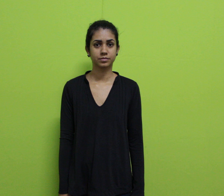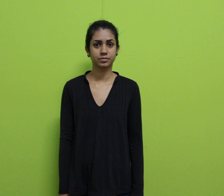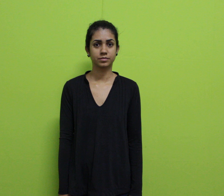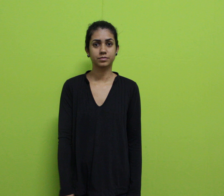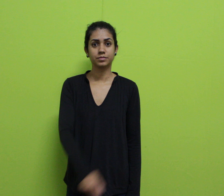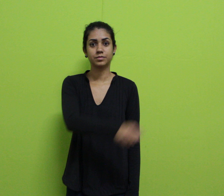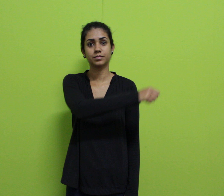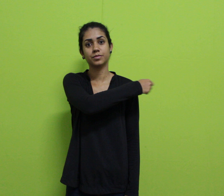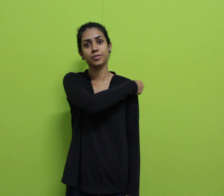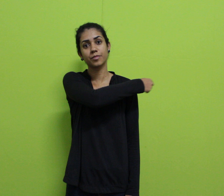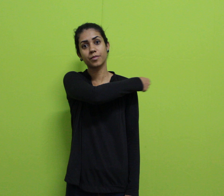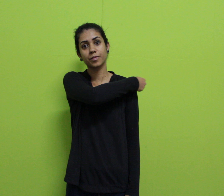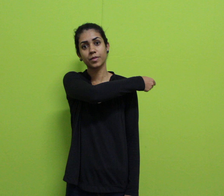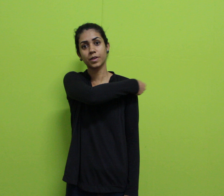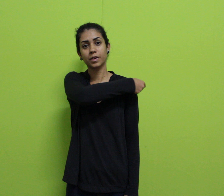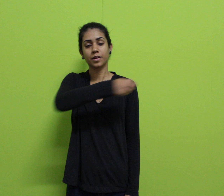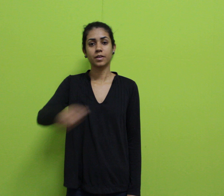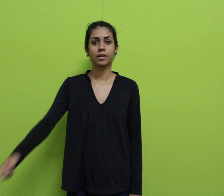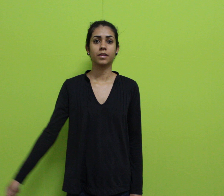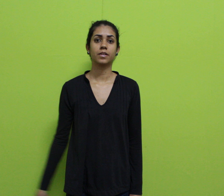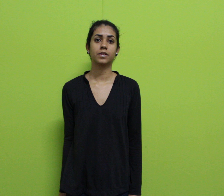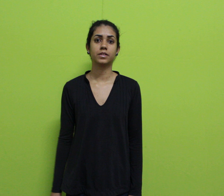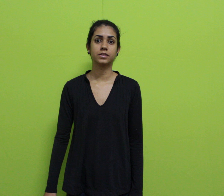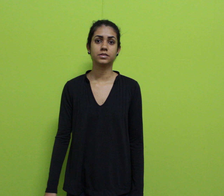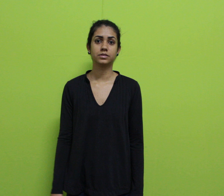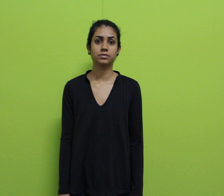aluno